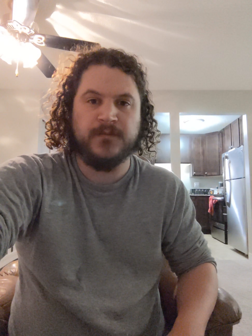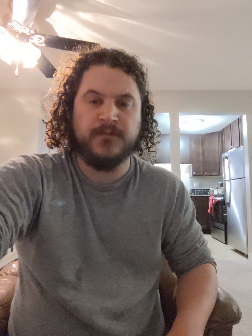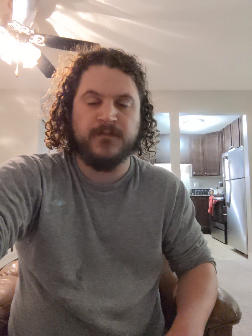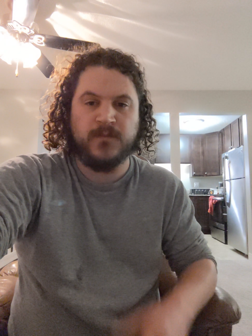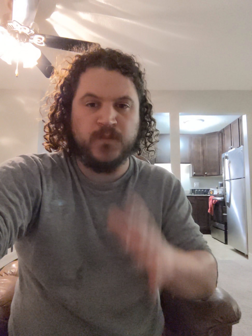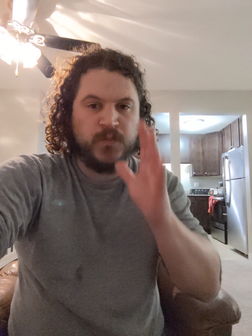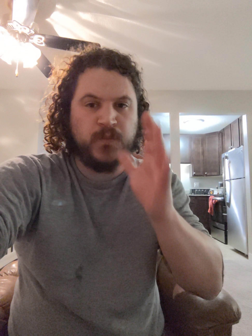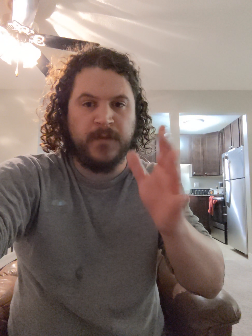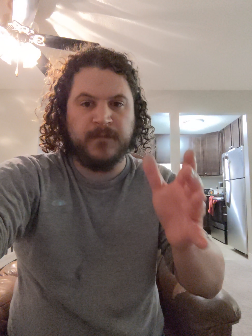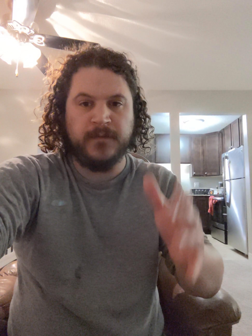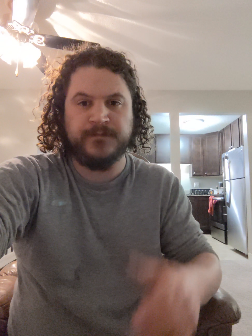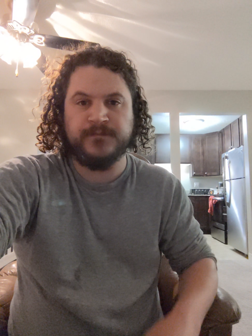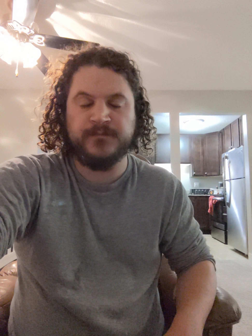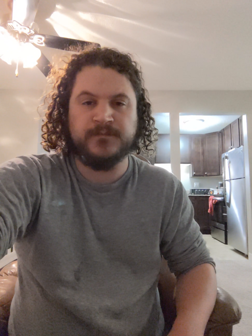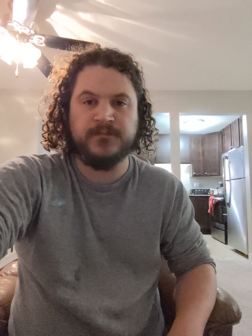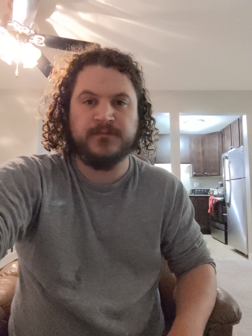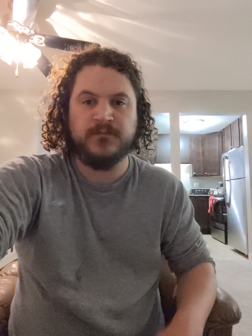grandma